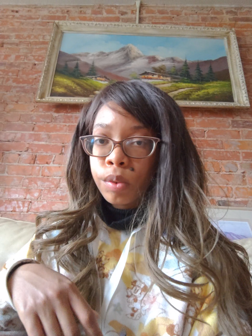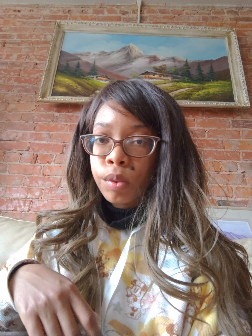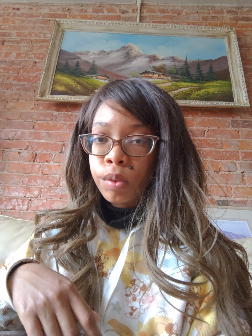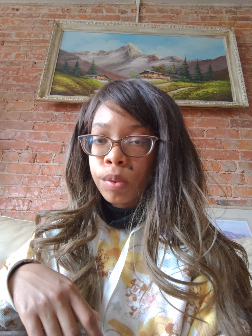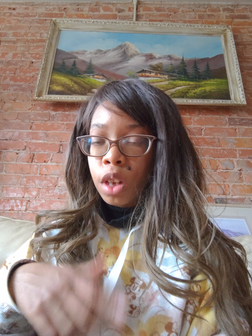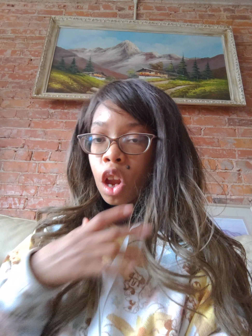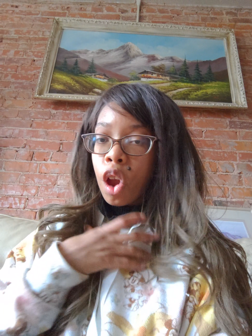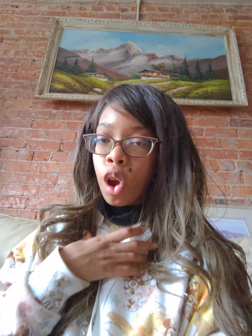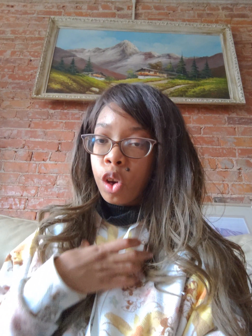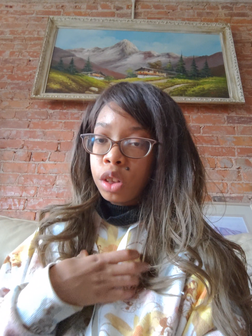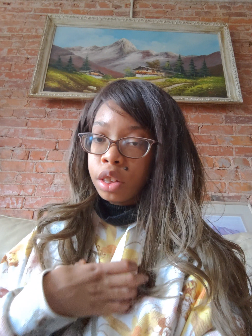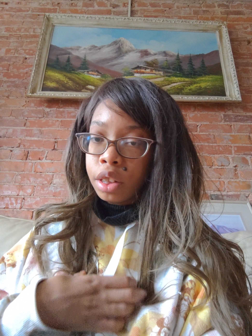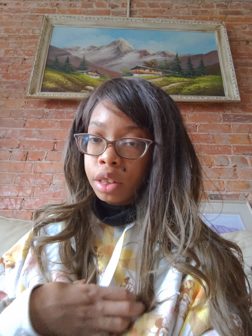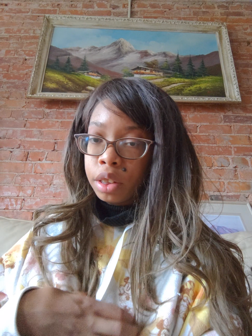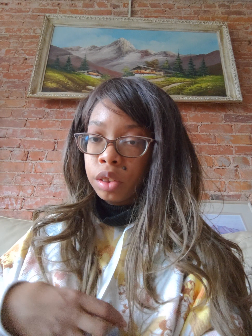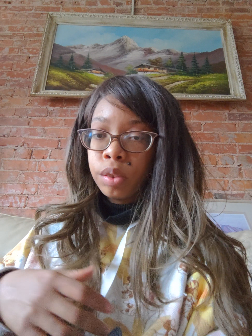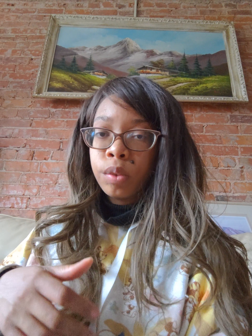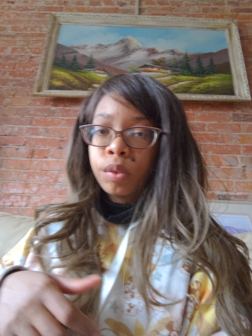hungry